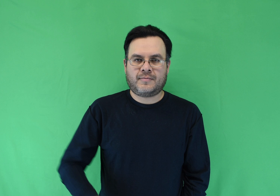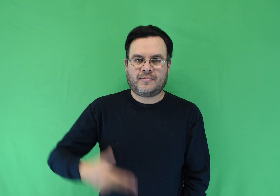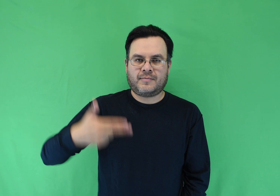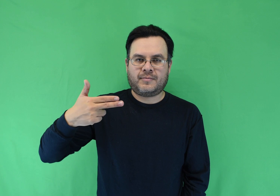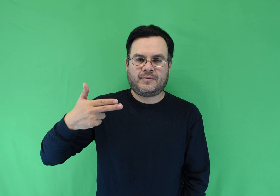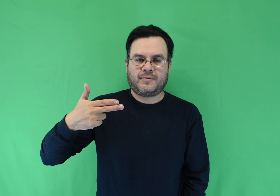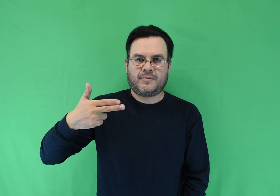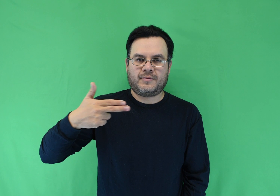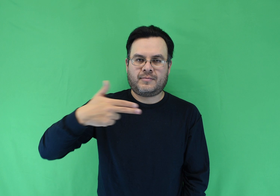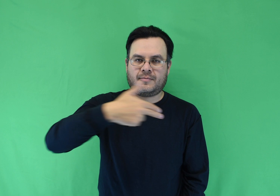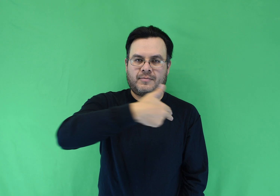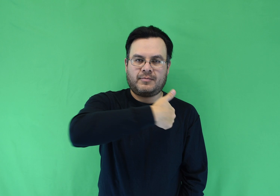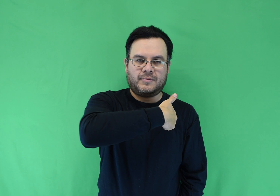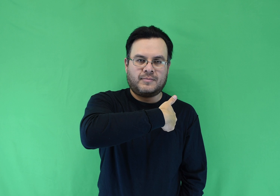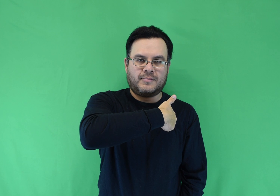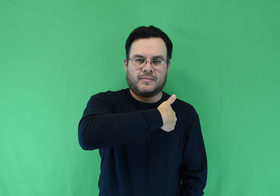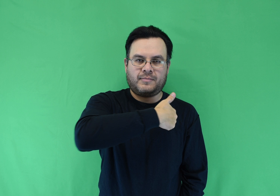herida